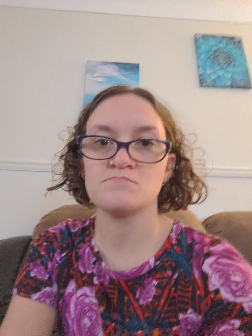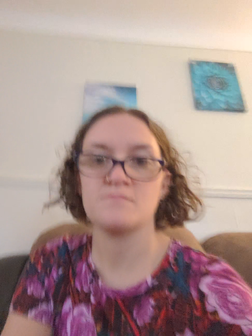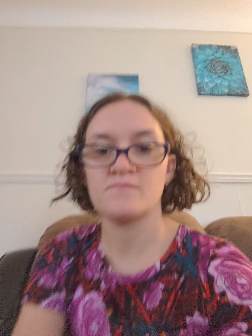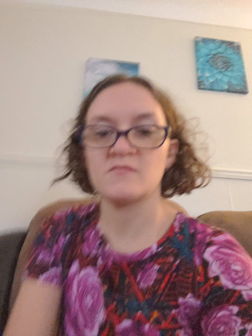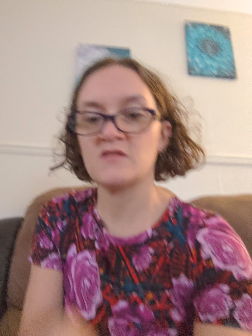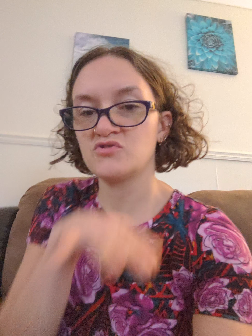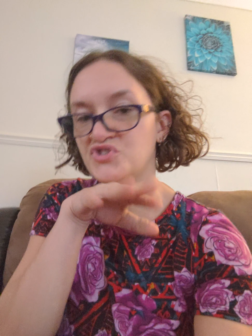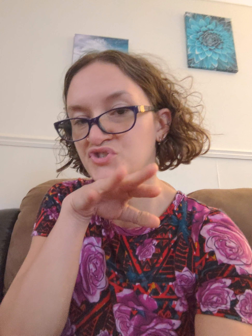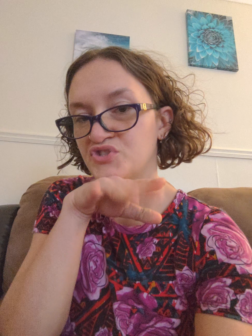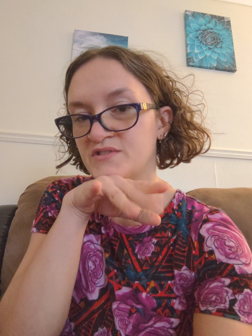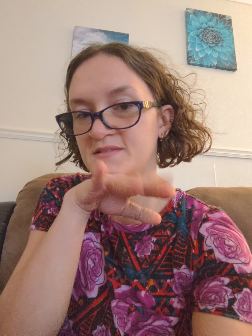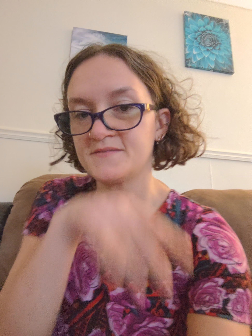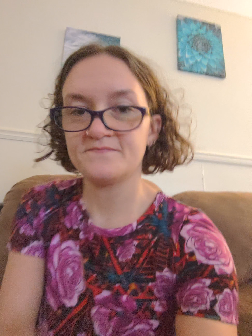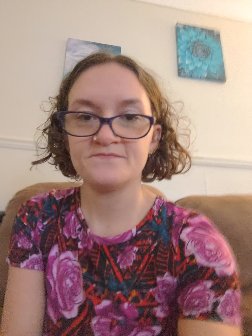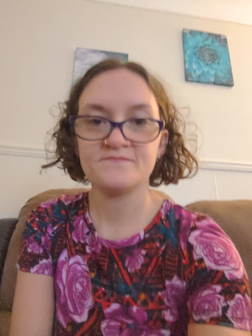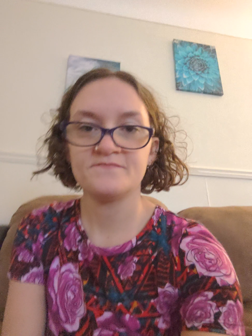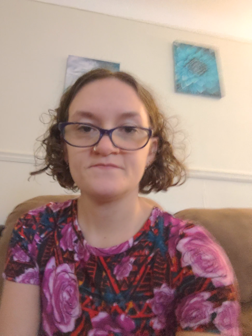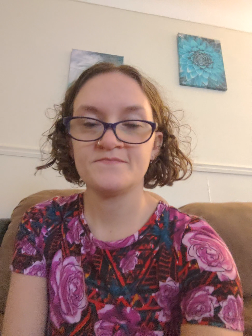dirty